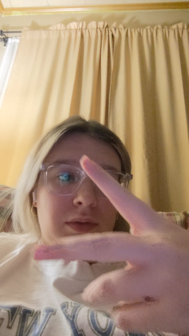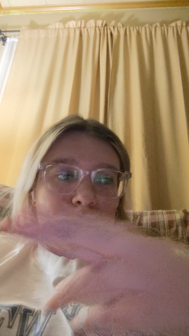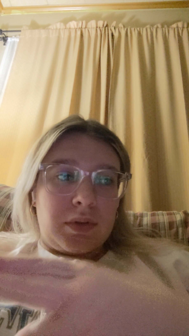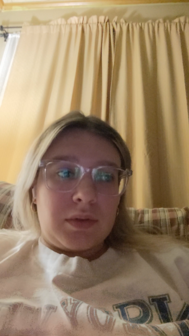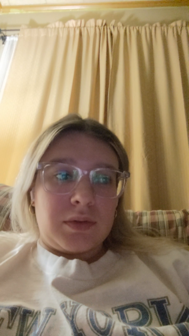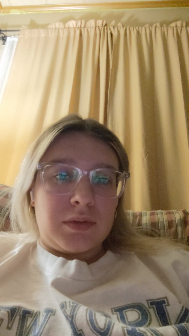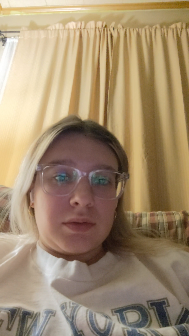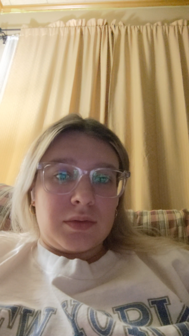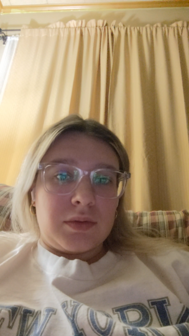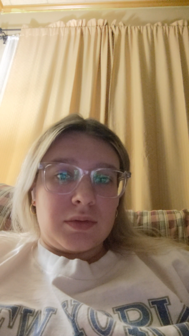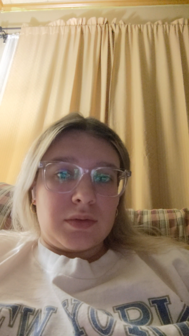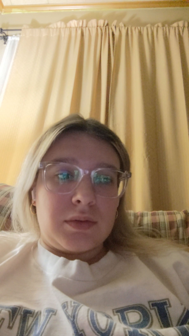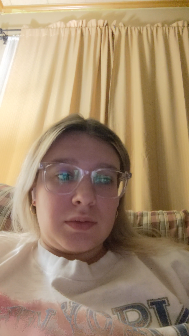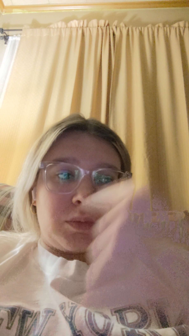pull